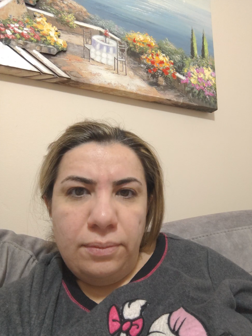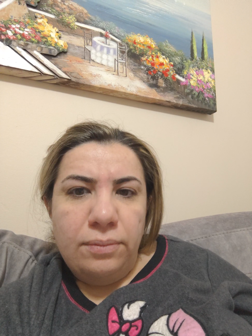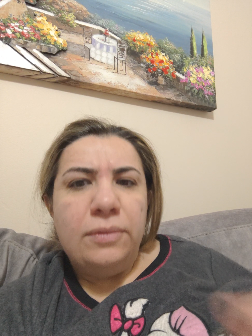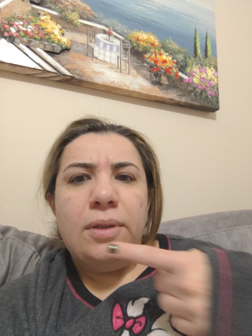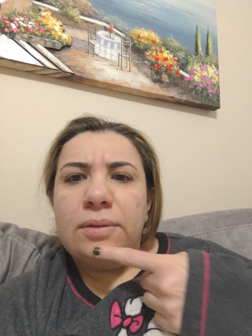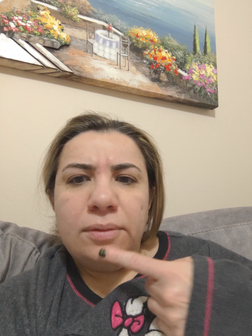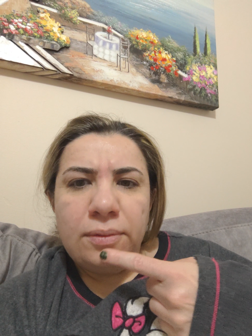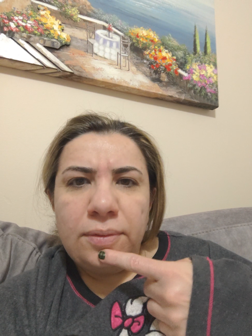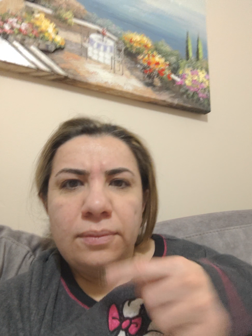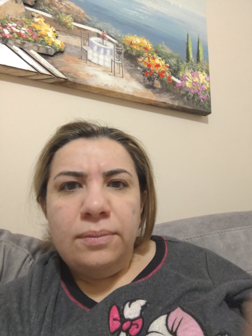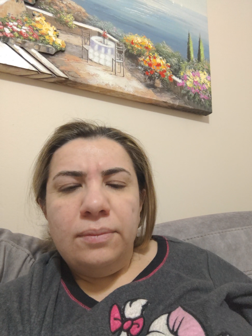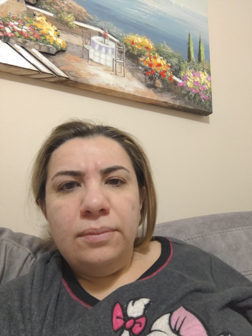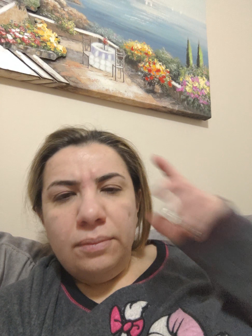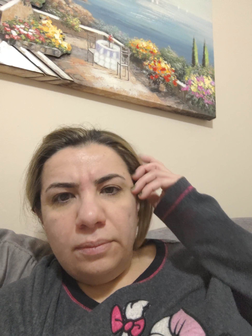say